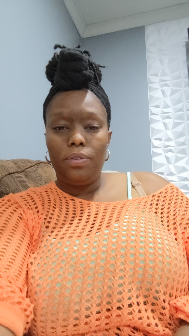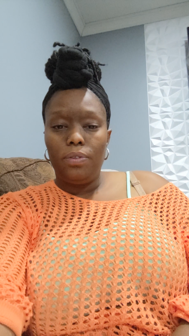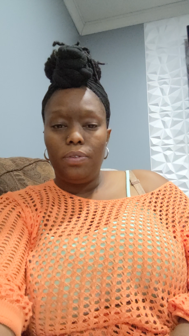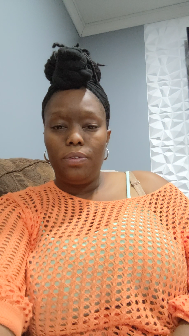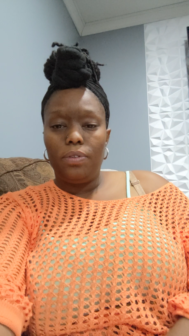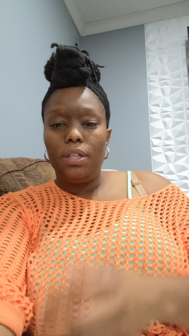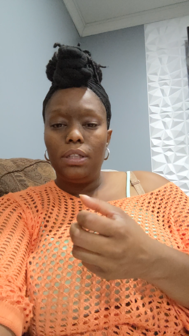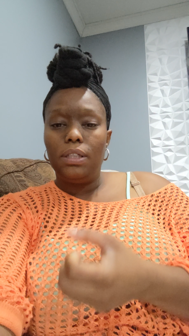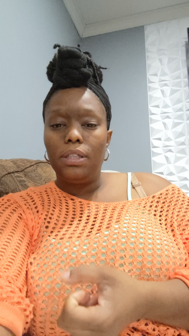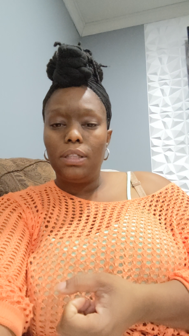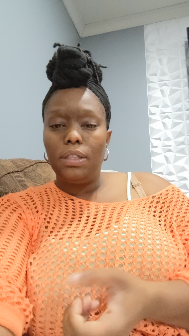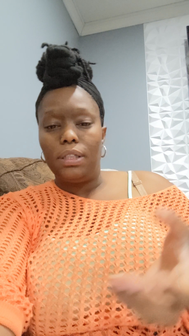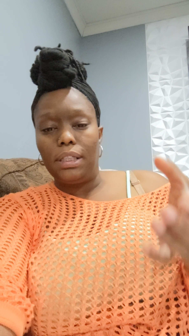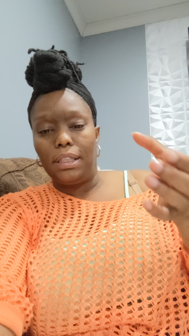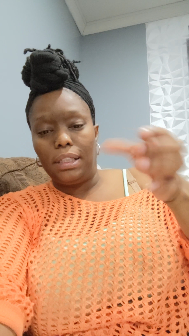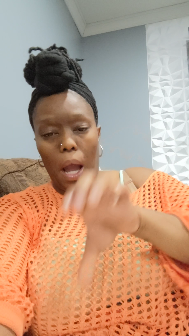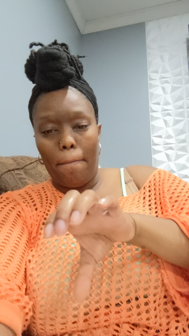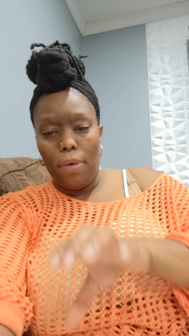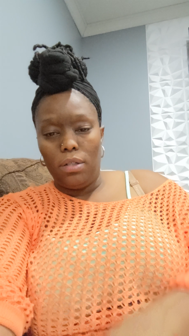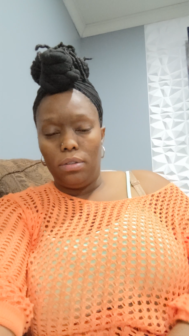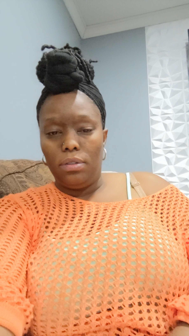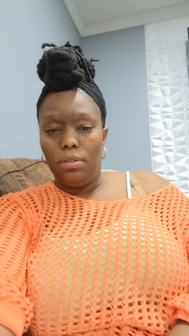dump